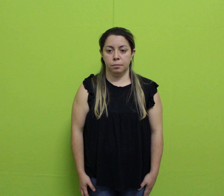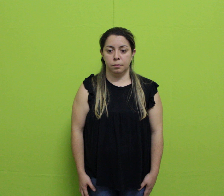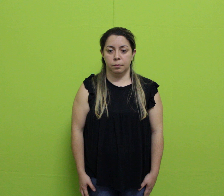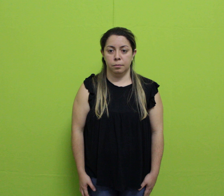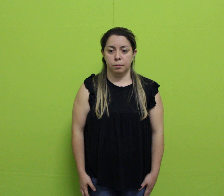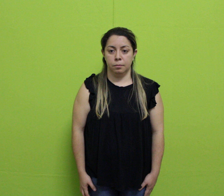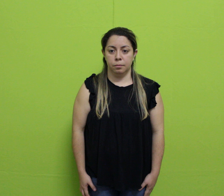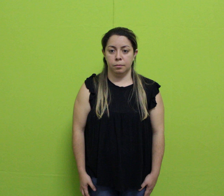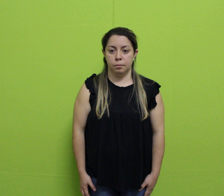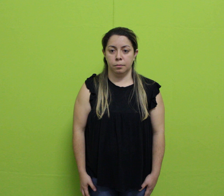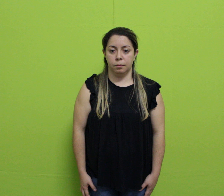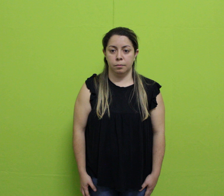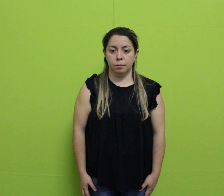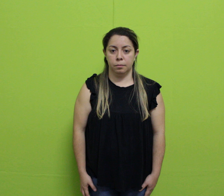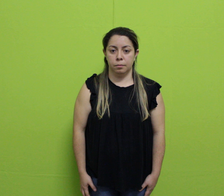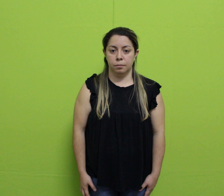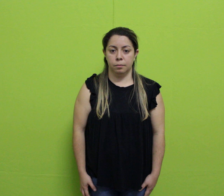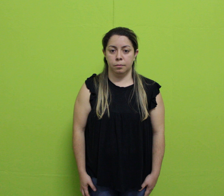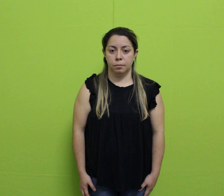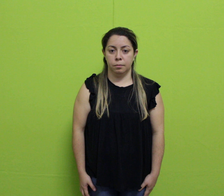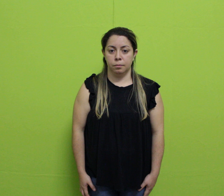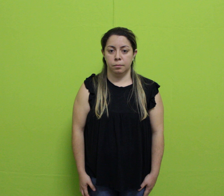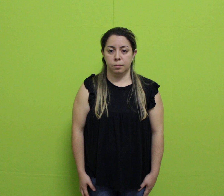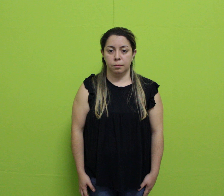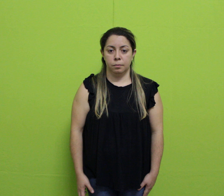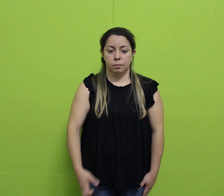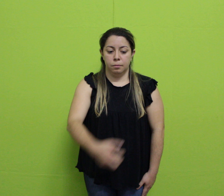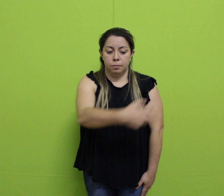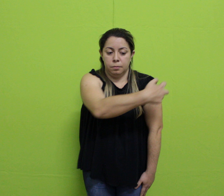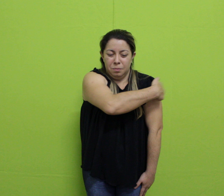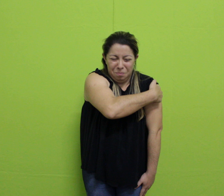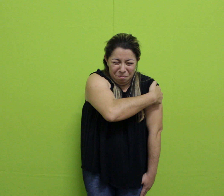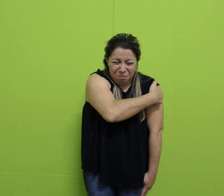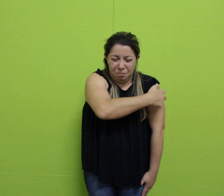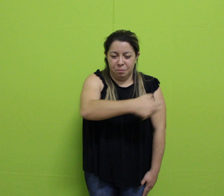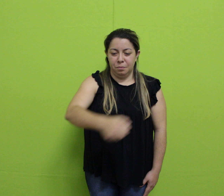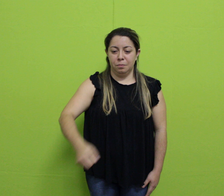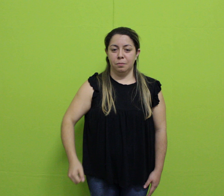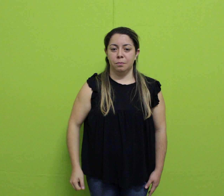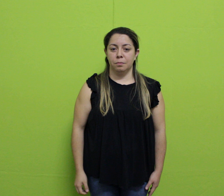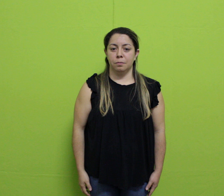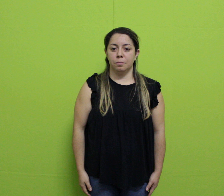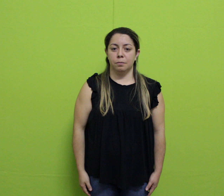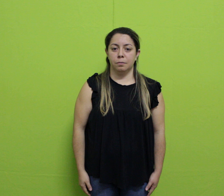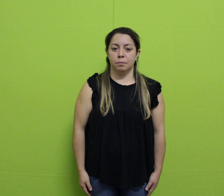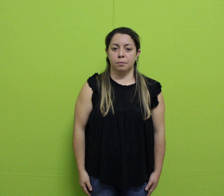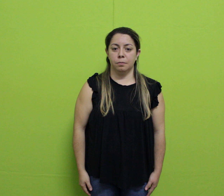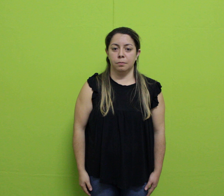vacina